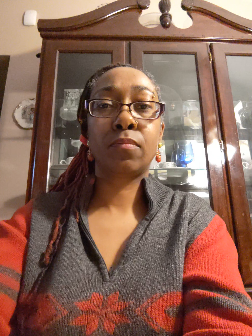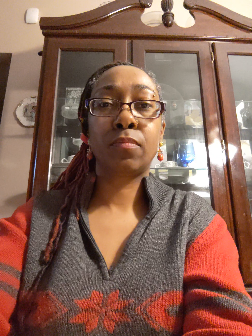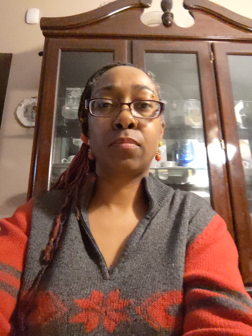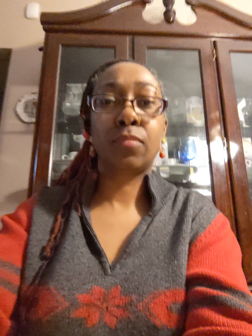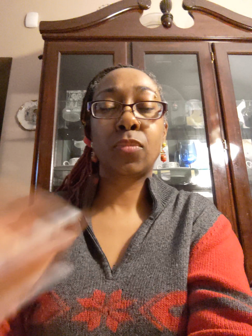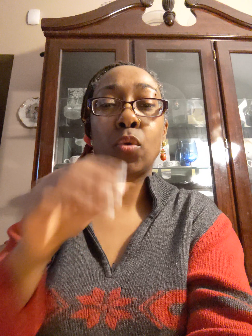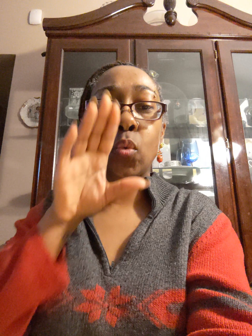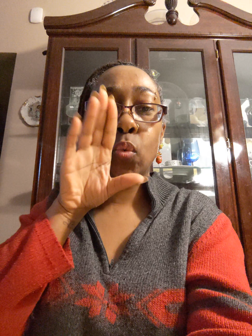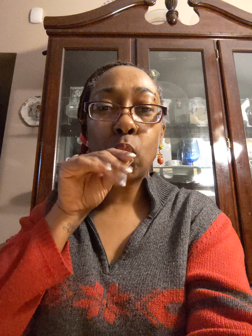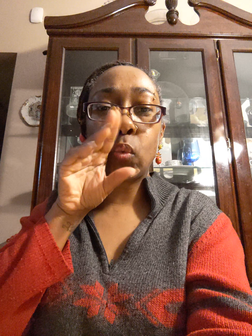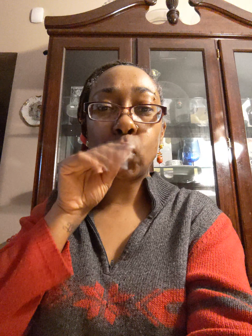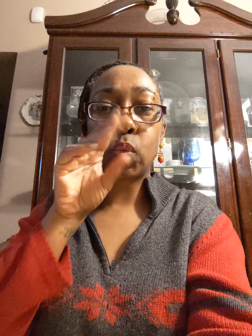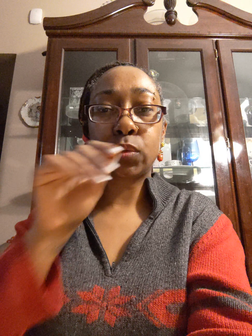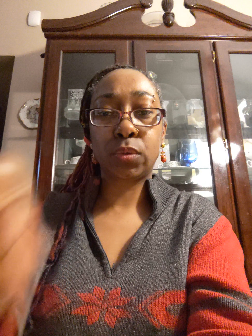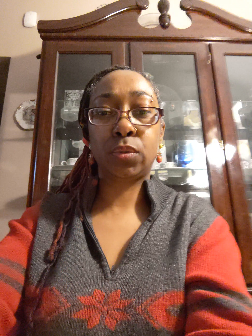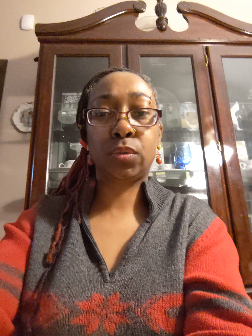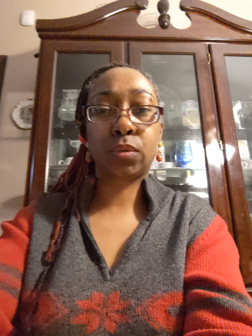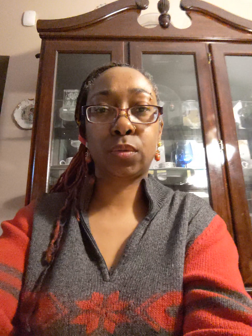goose